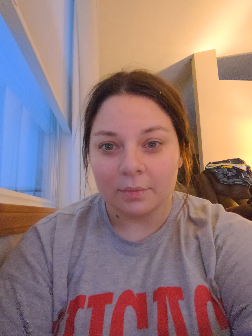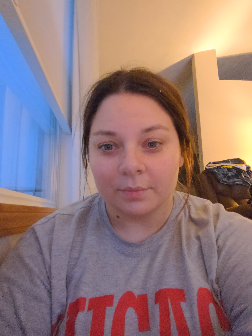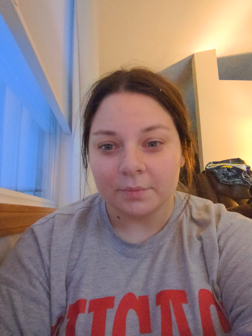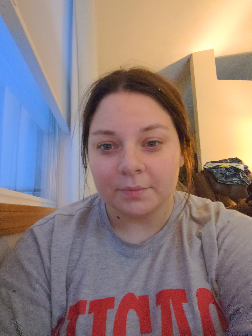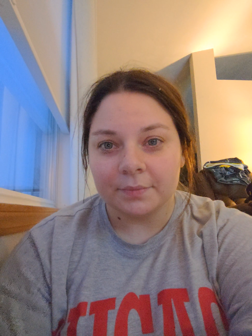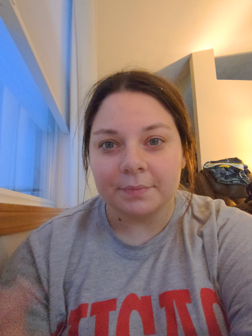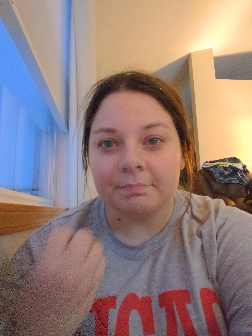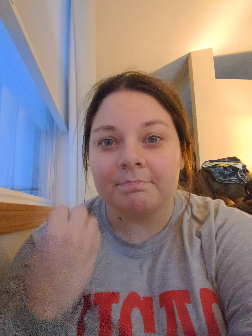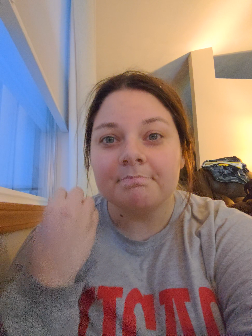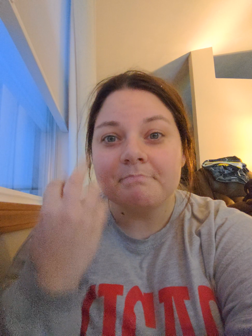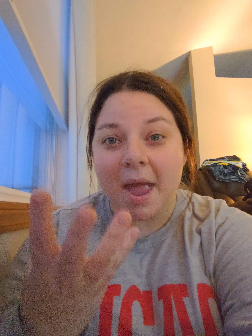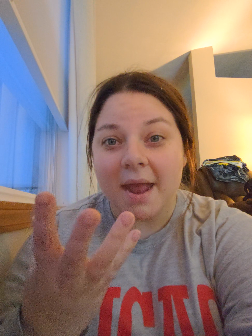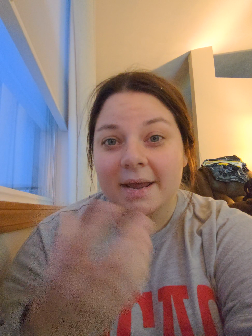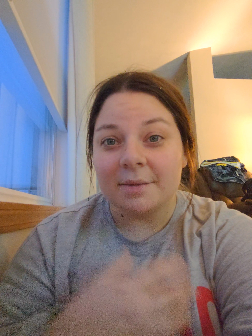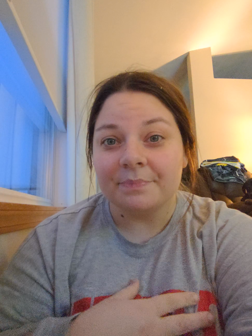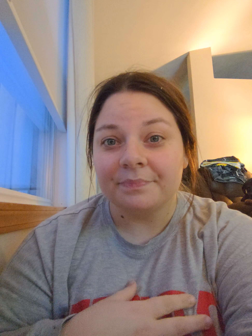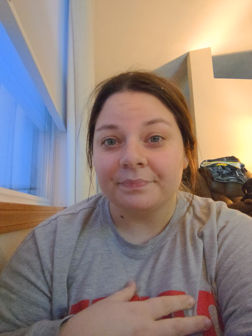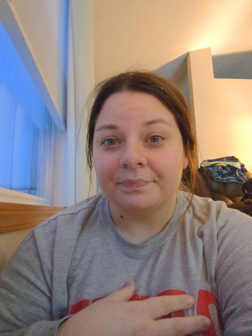many